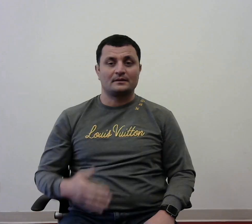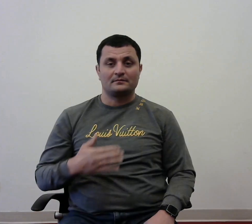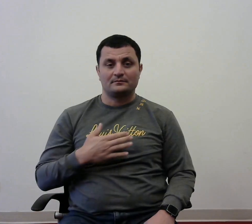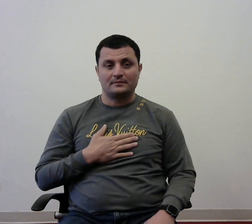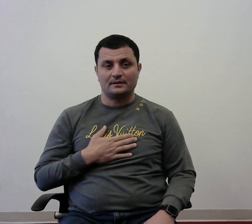mən